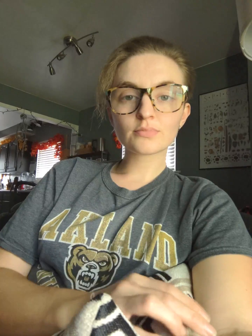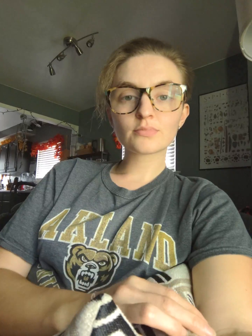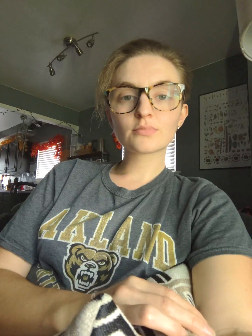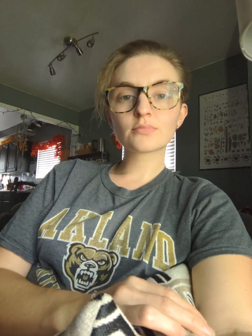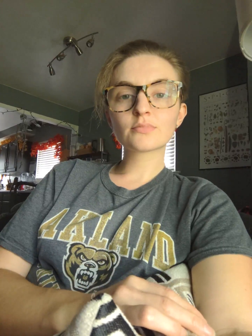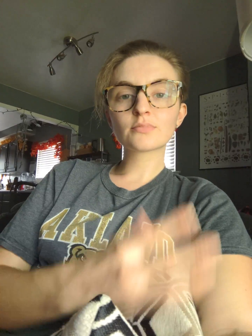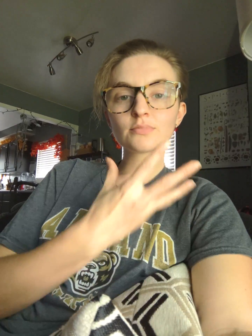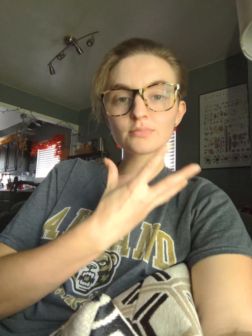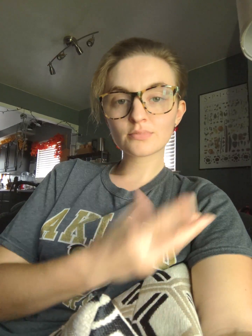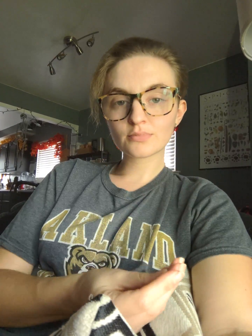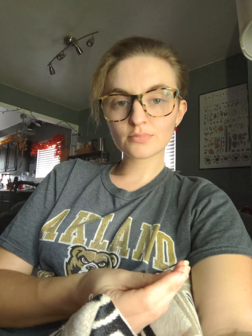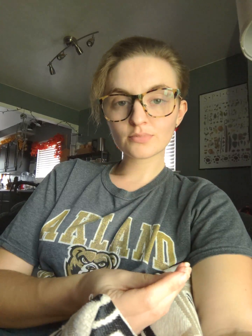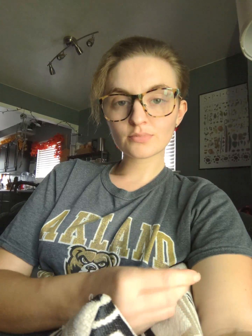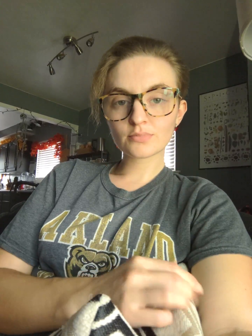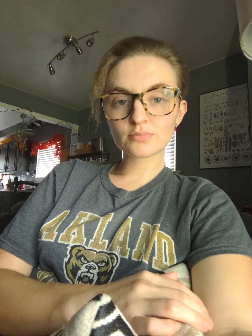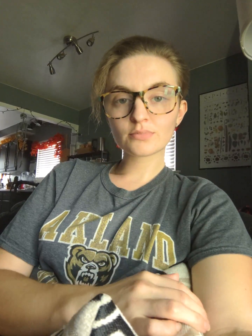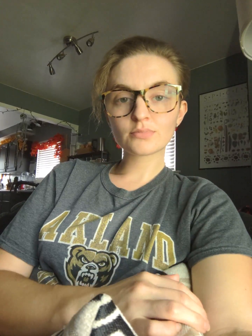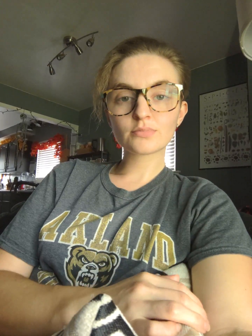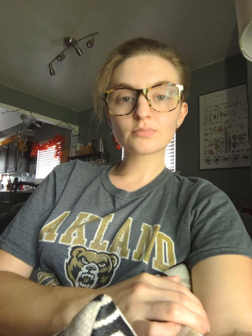poor